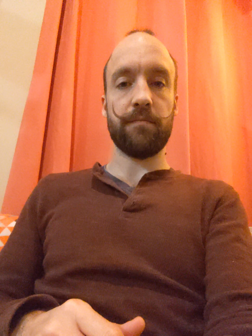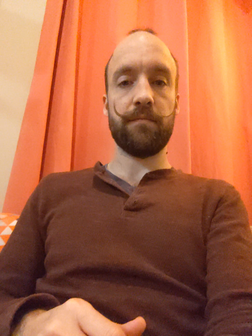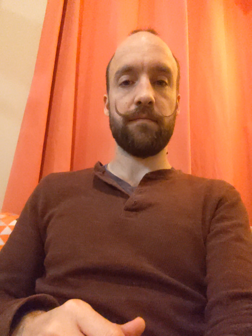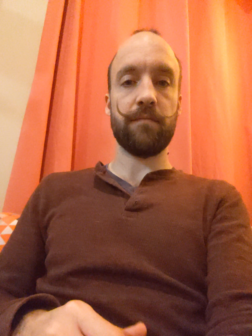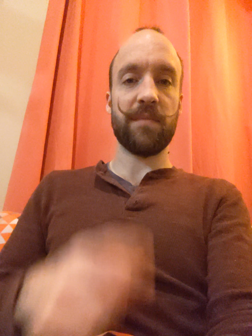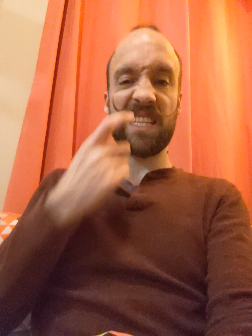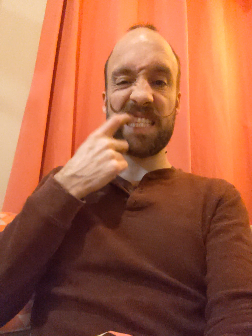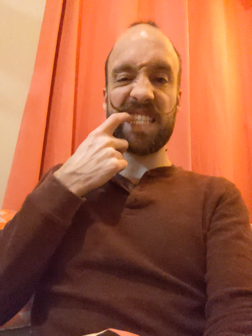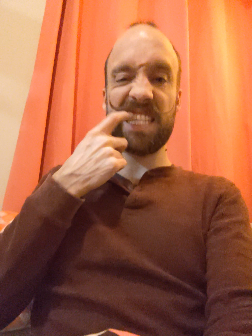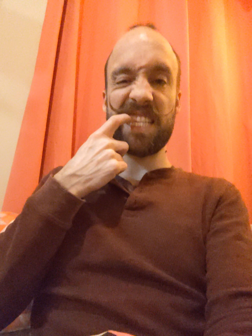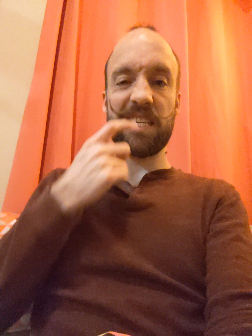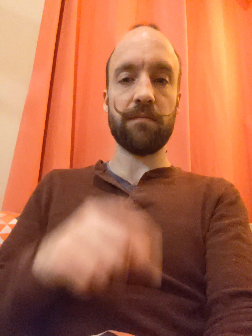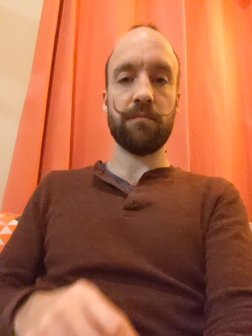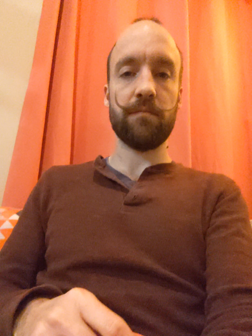tooth